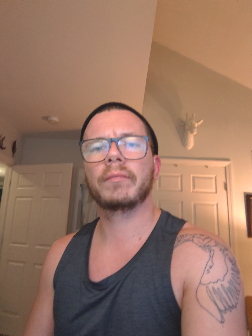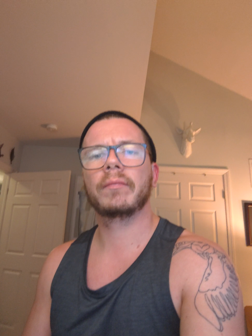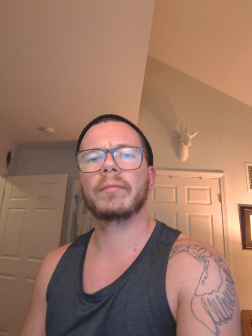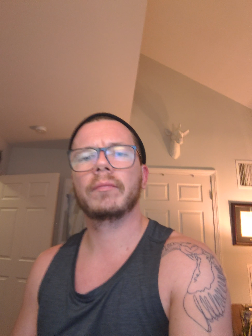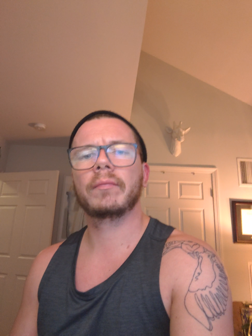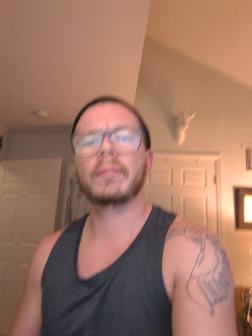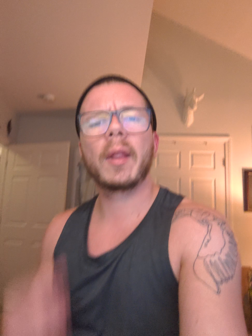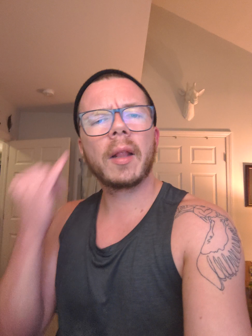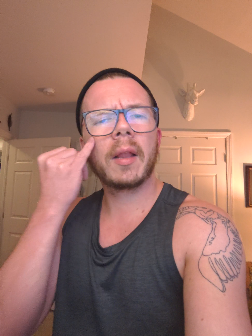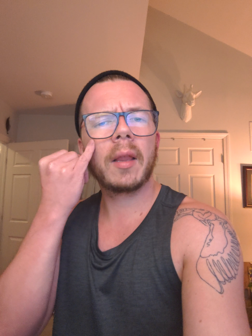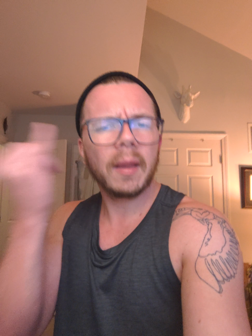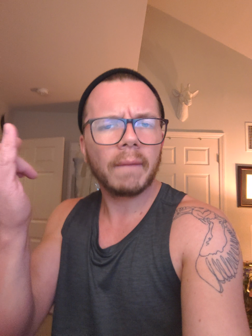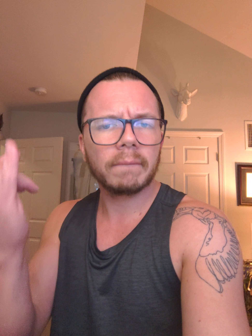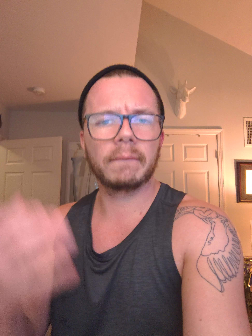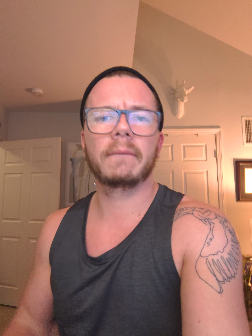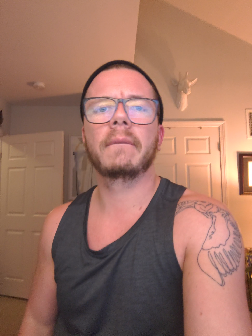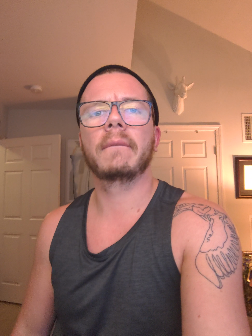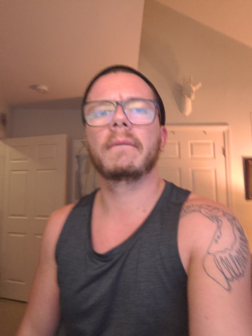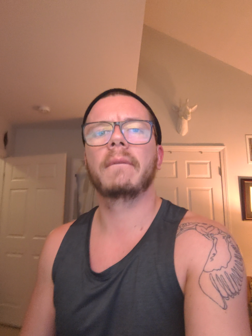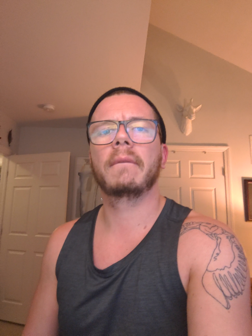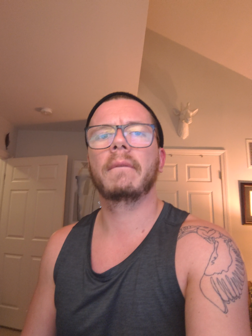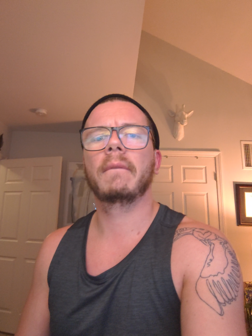if